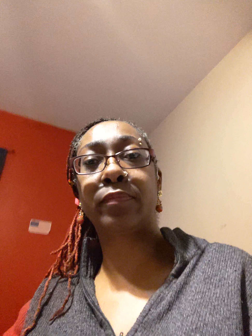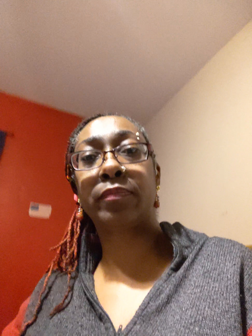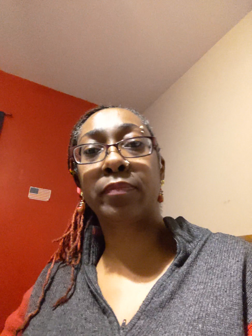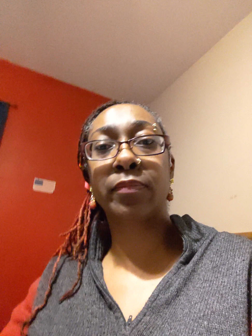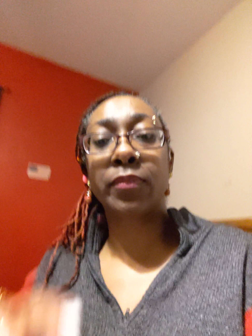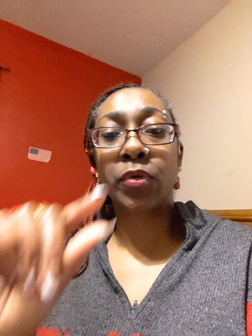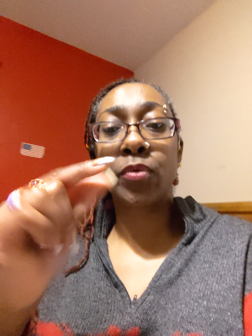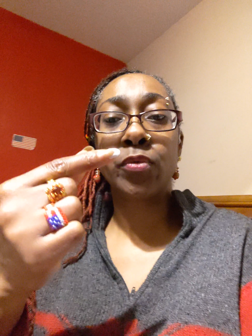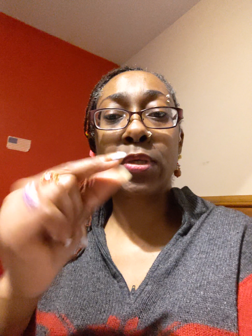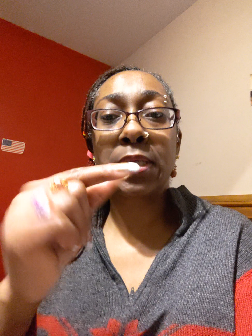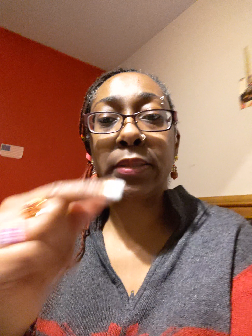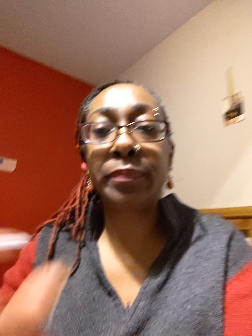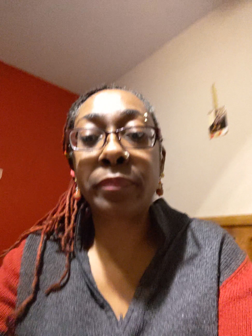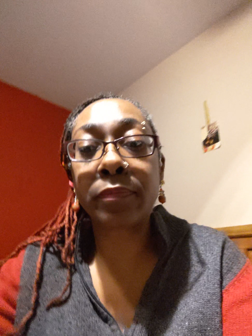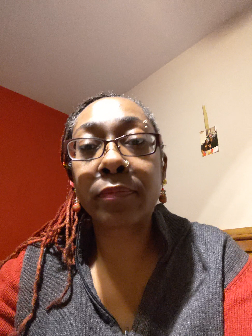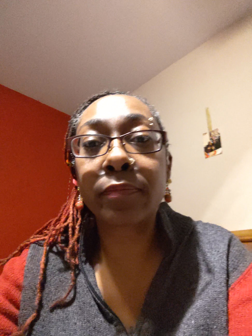green